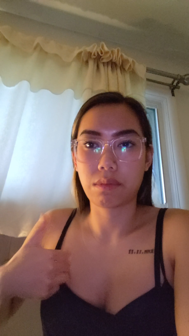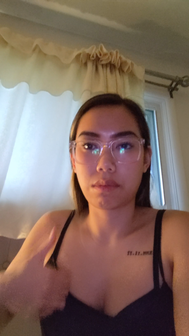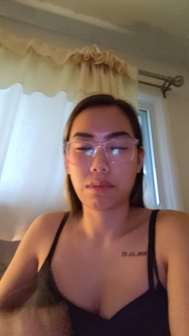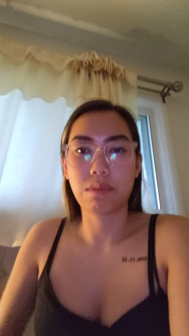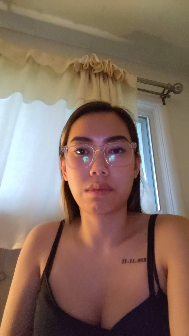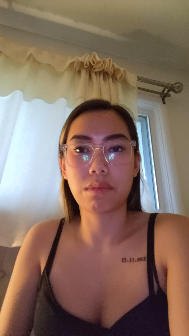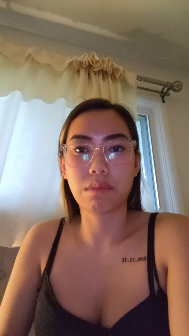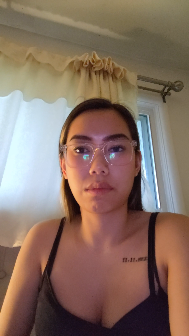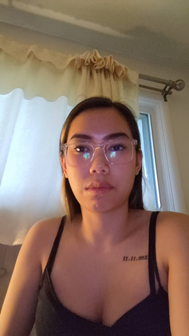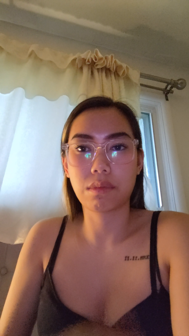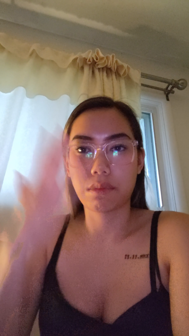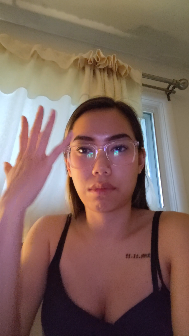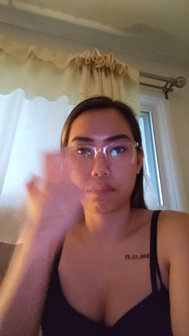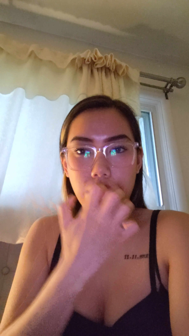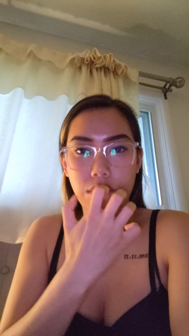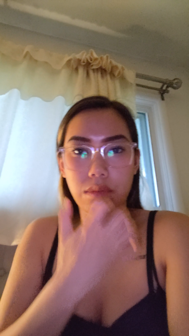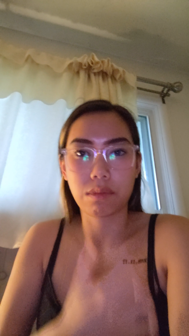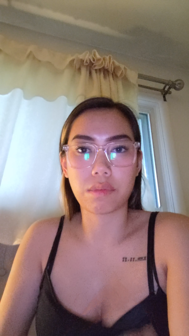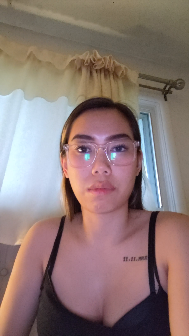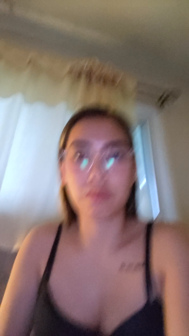dark